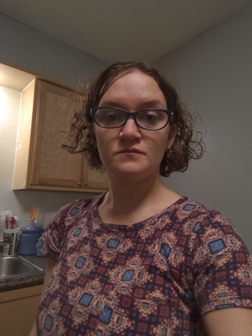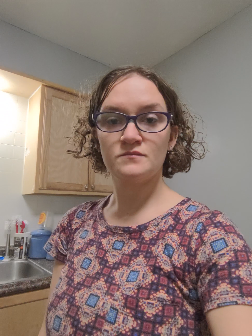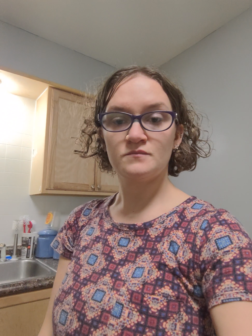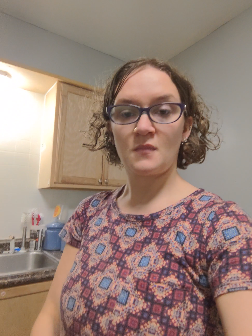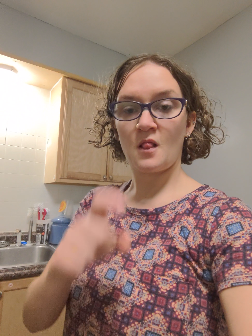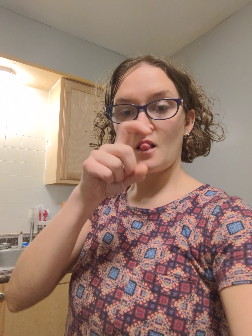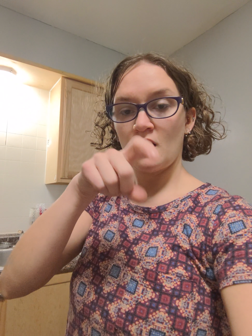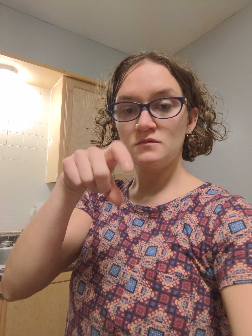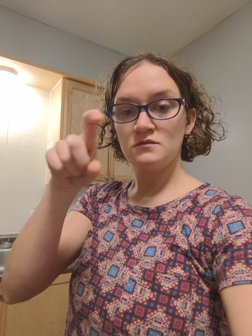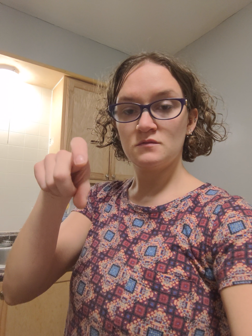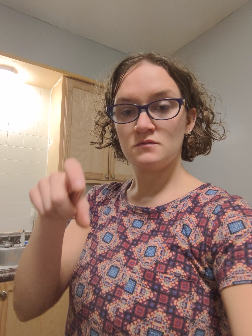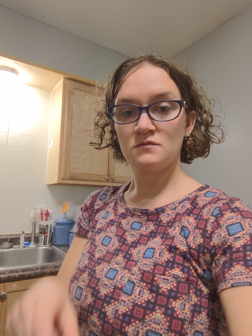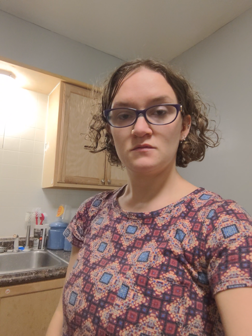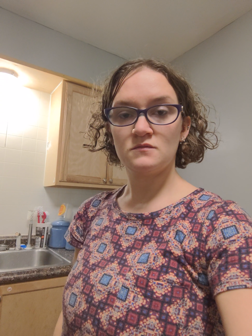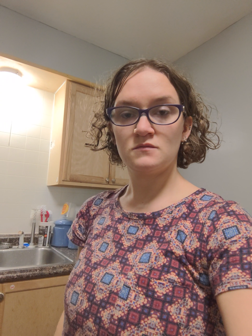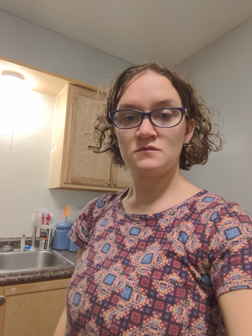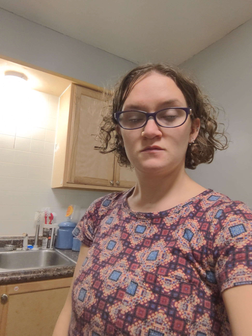closet